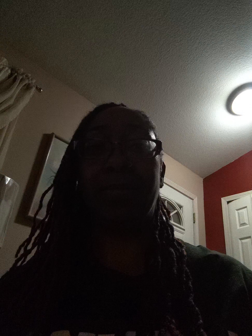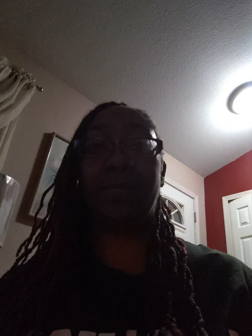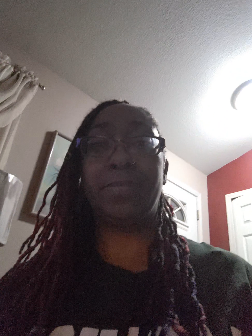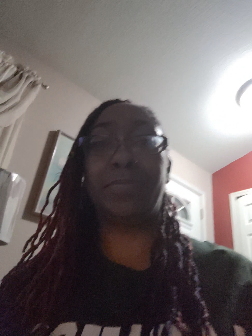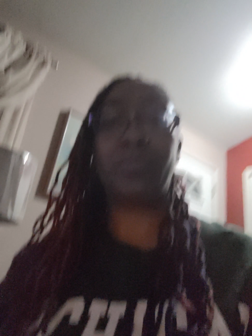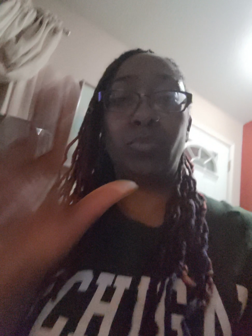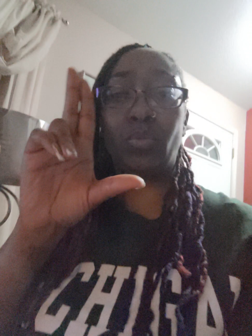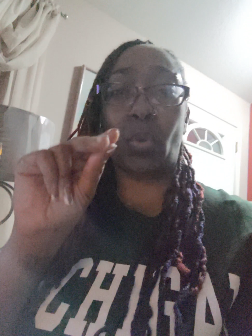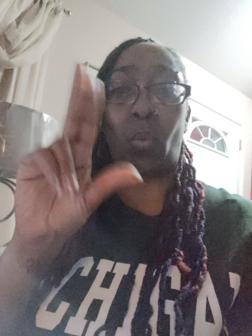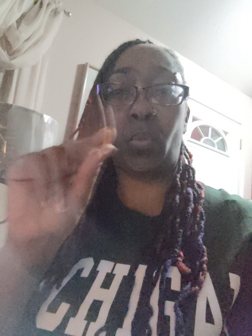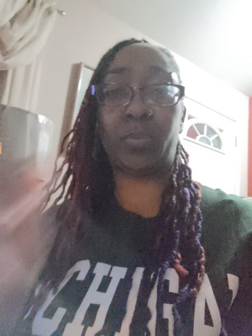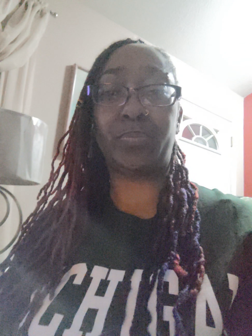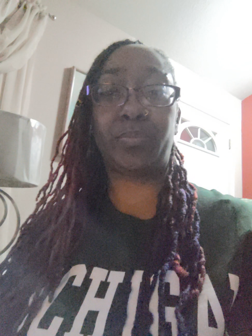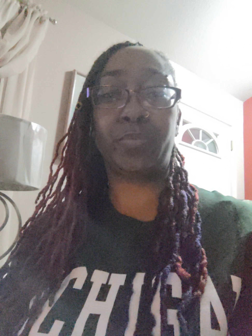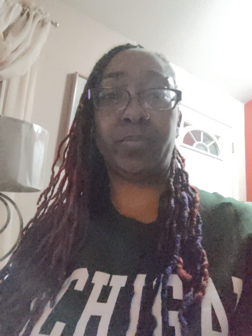no